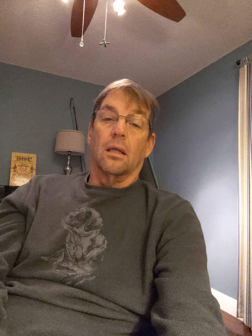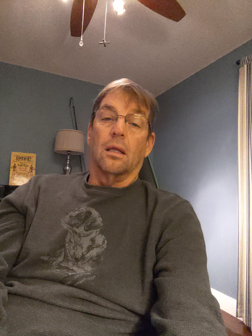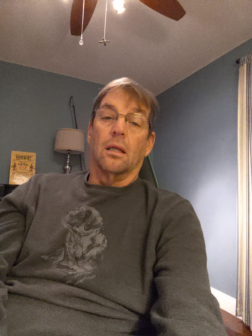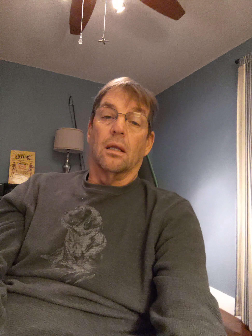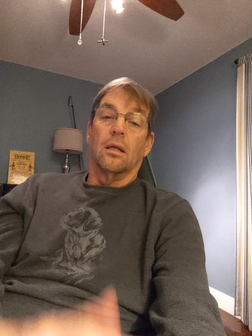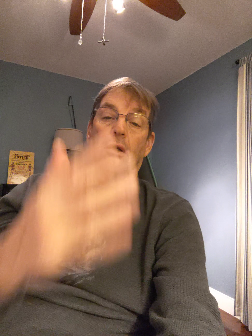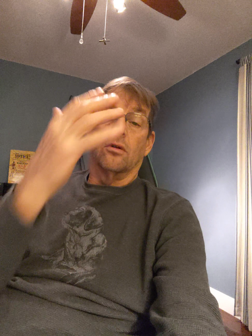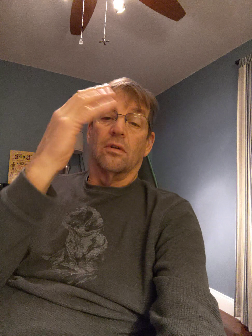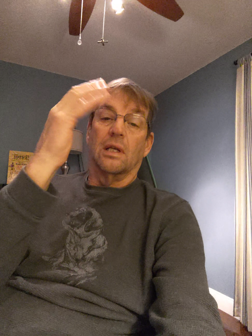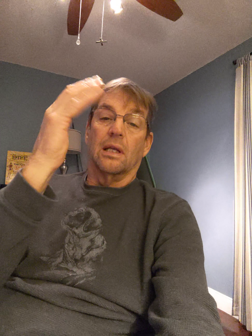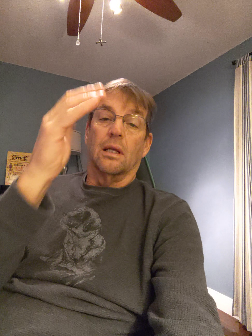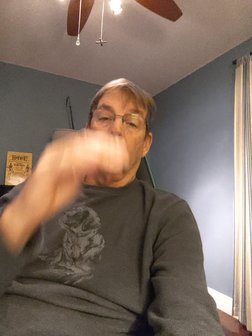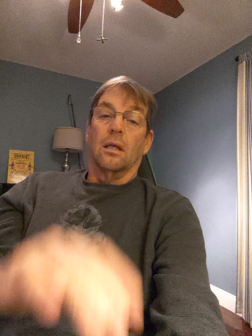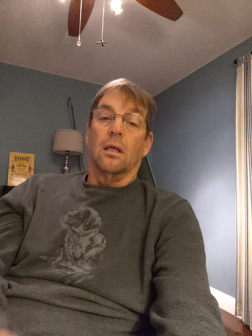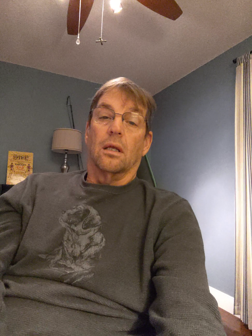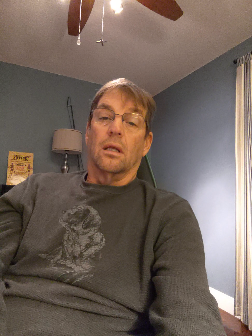tree